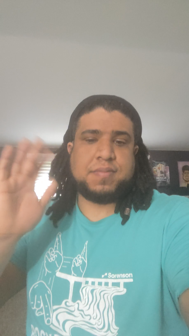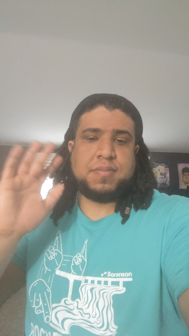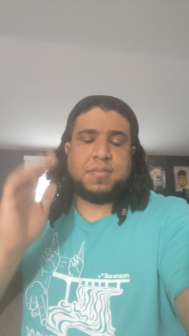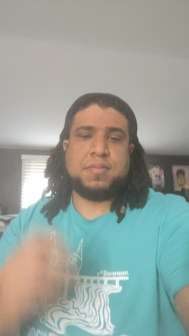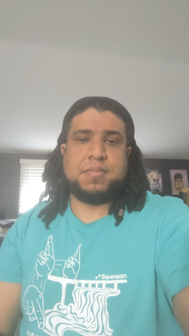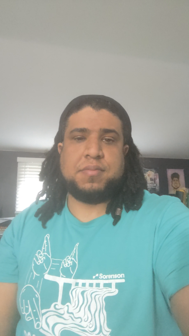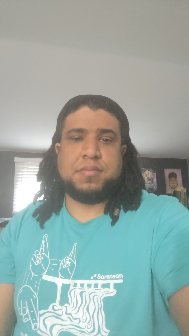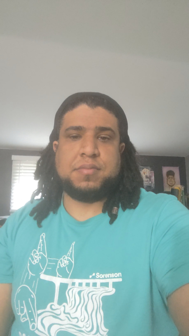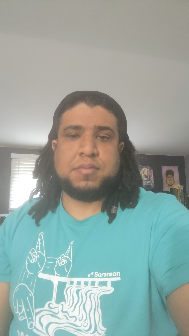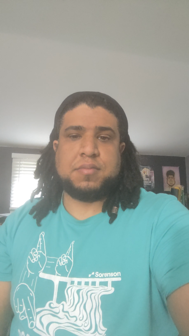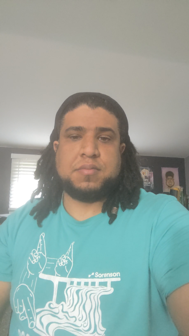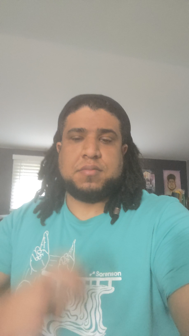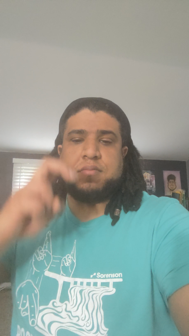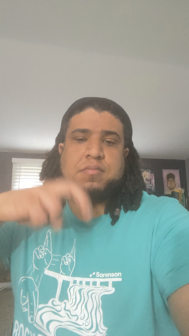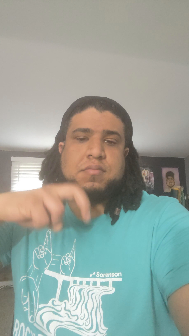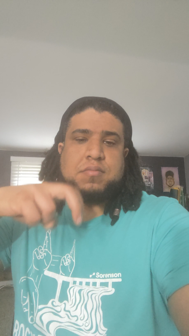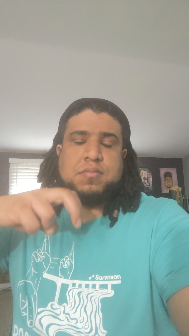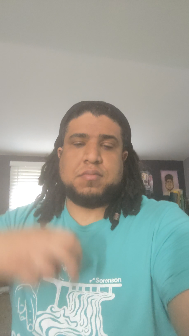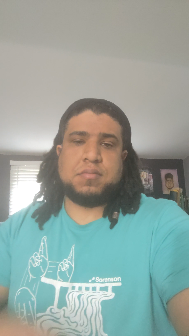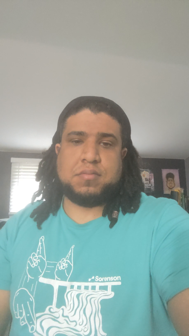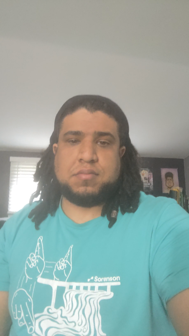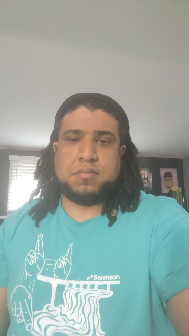potato